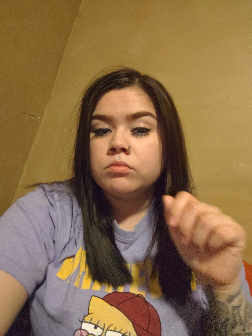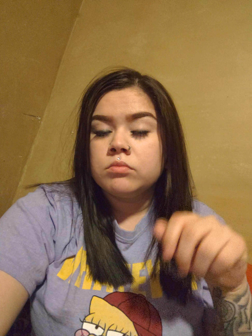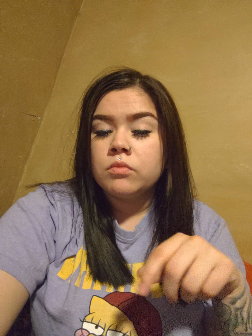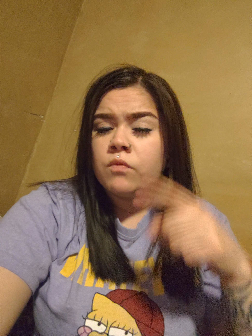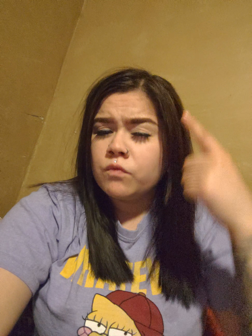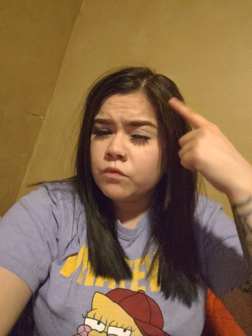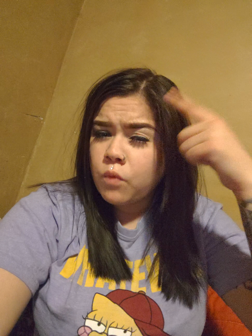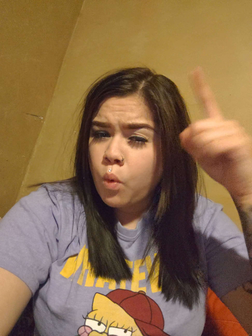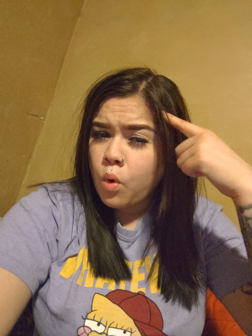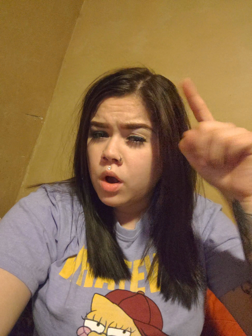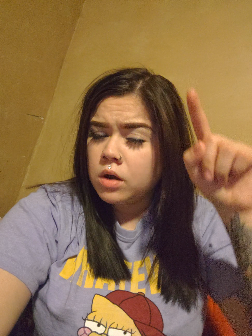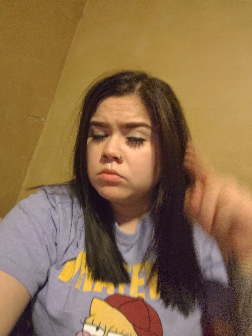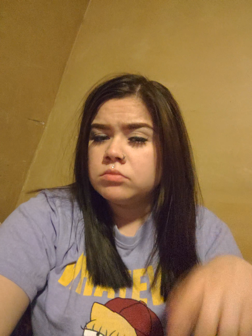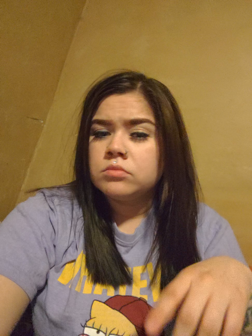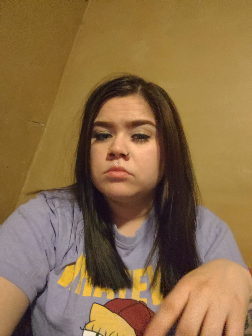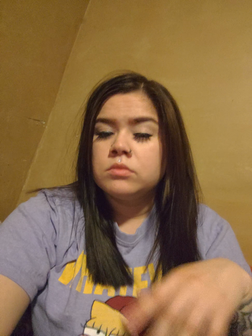for